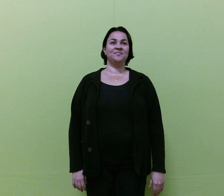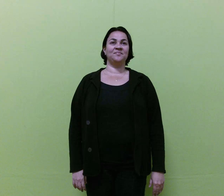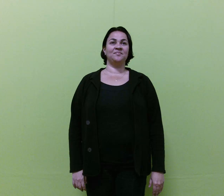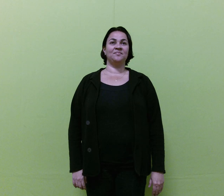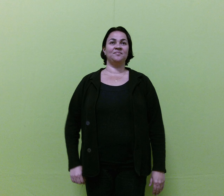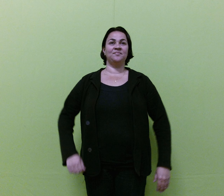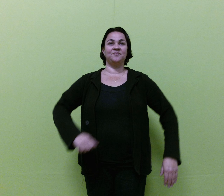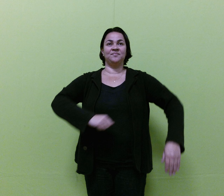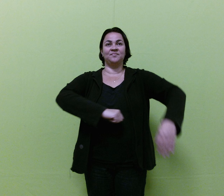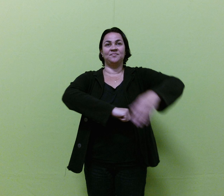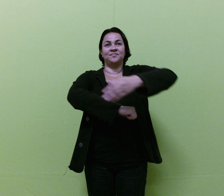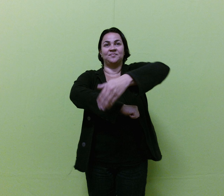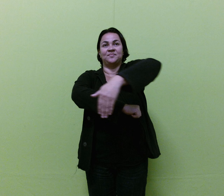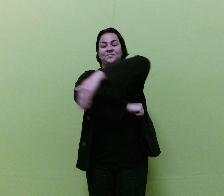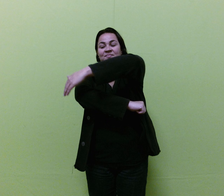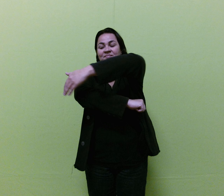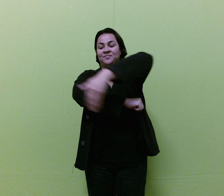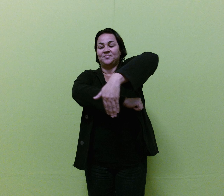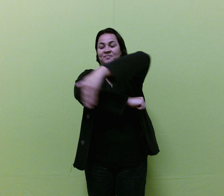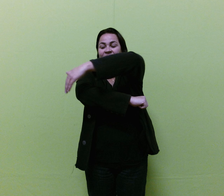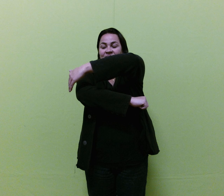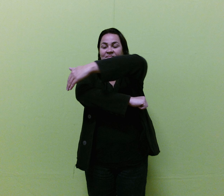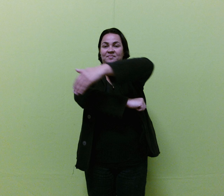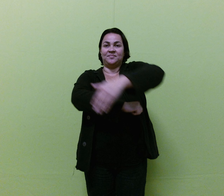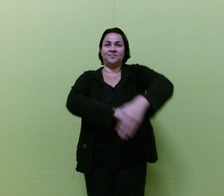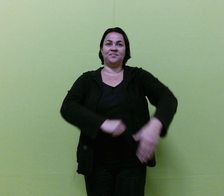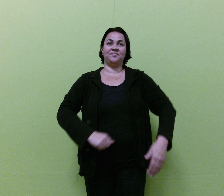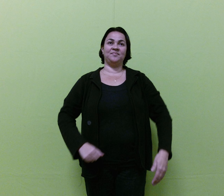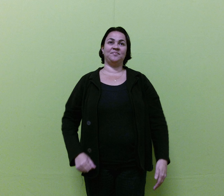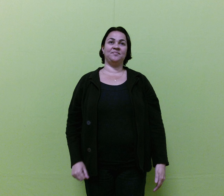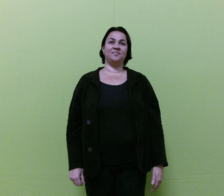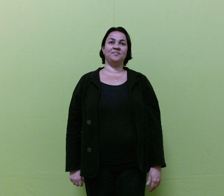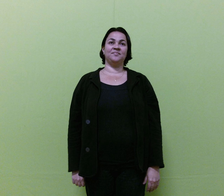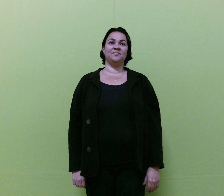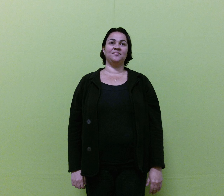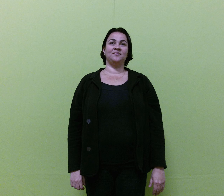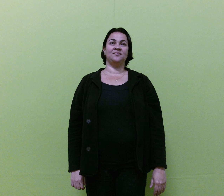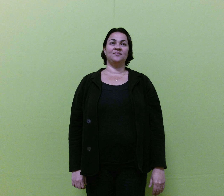esquina